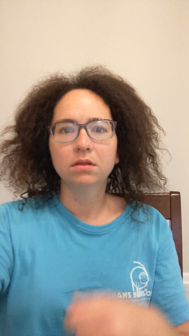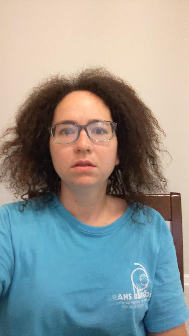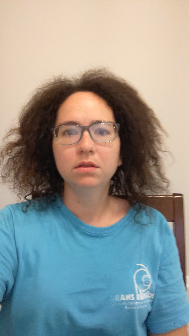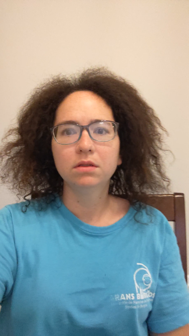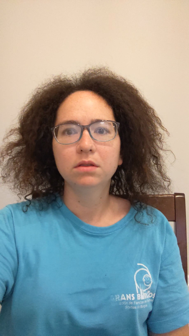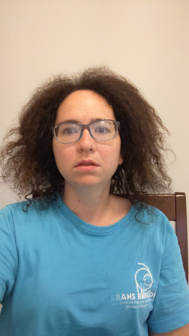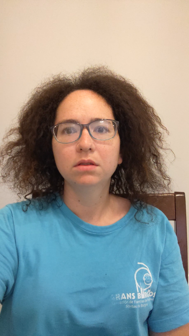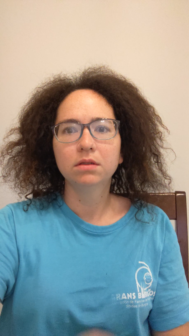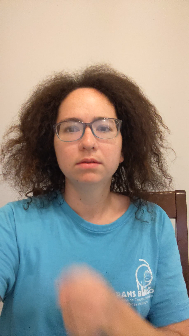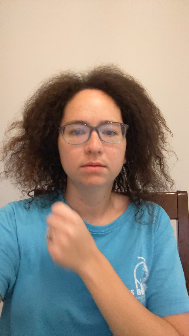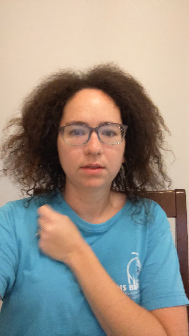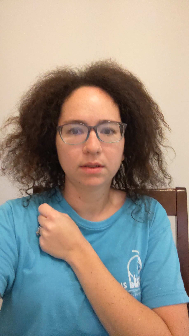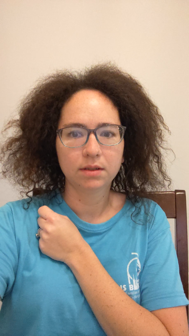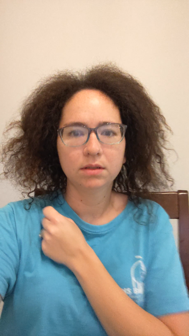love